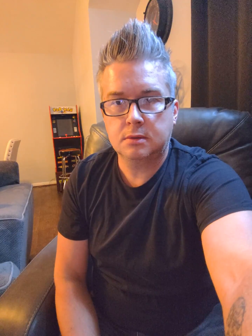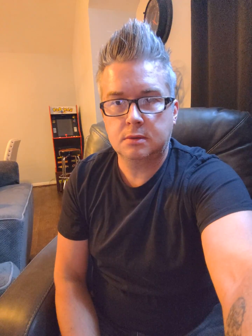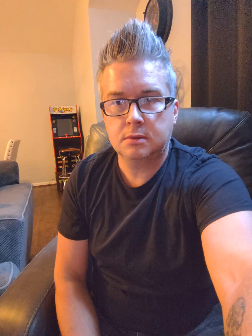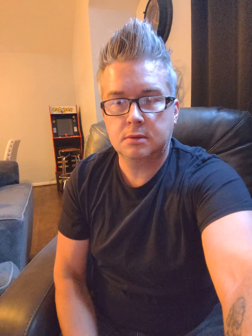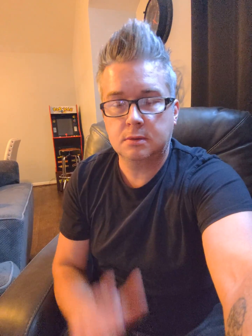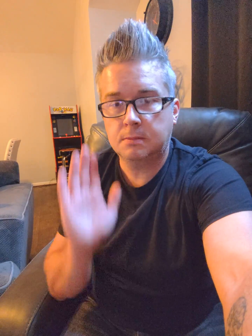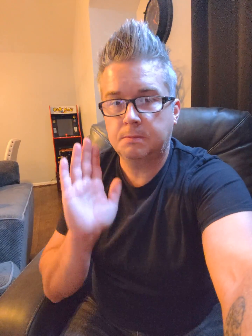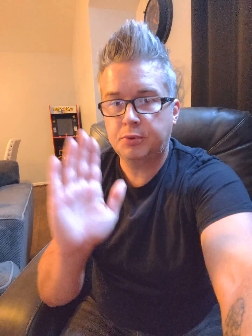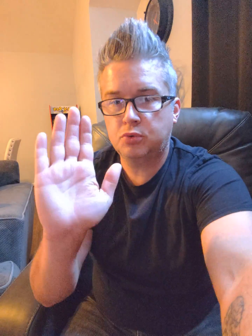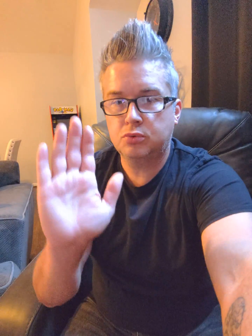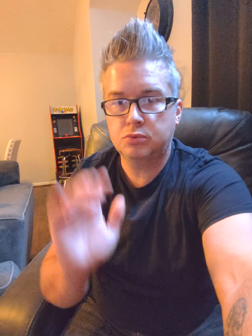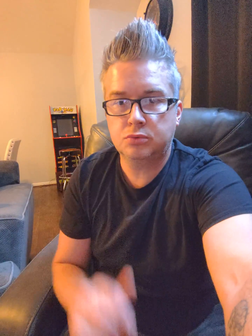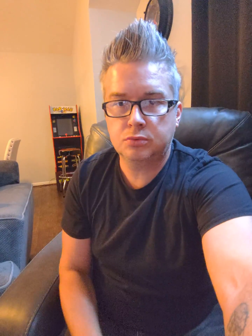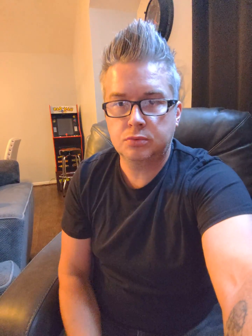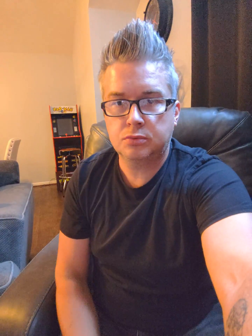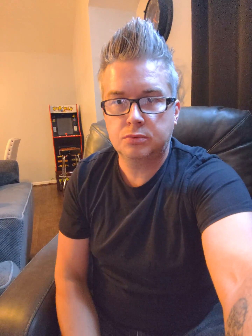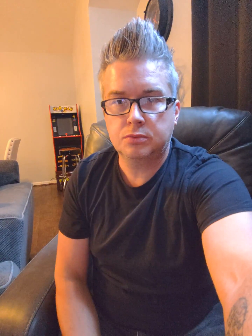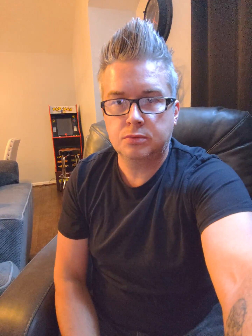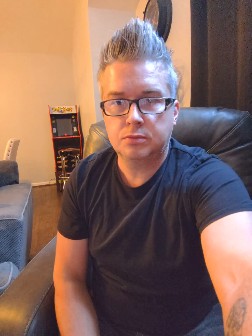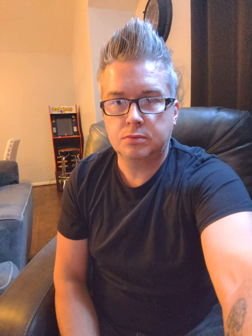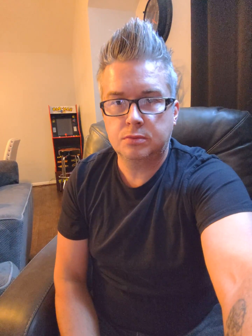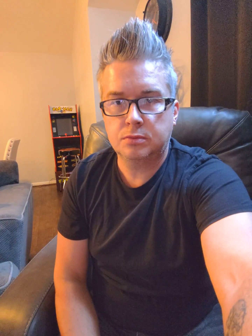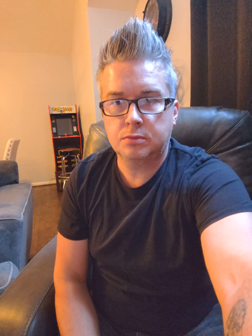push